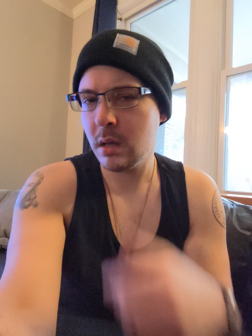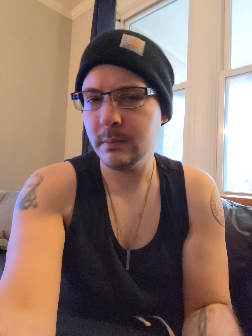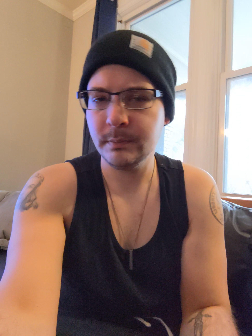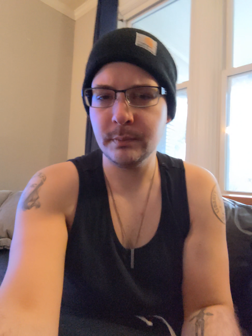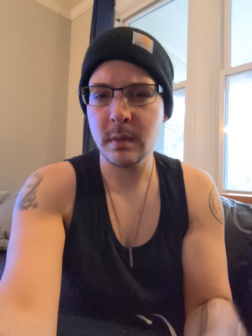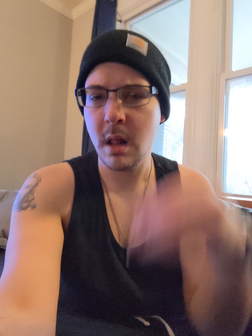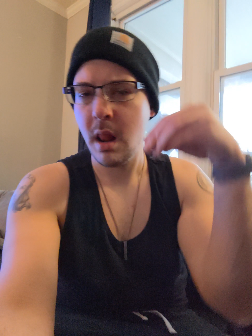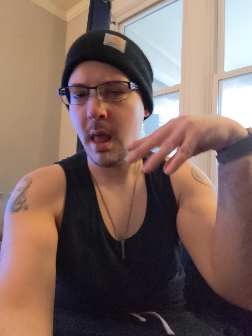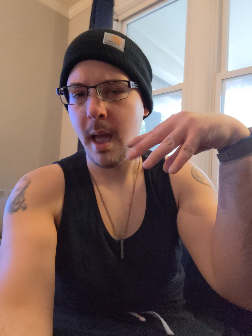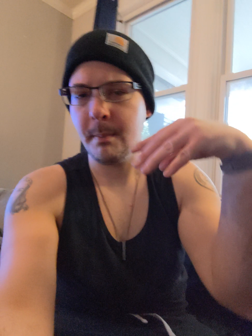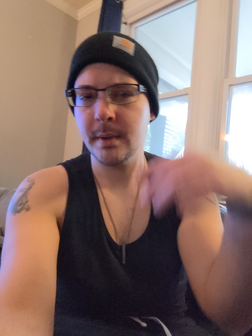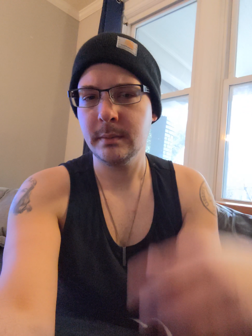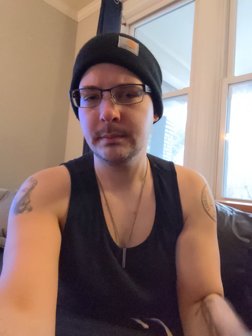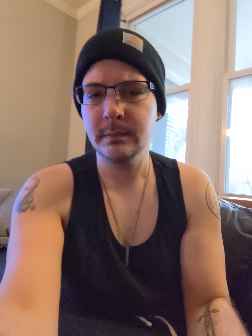lamp